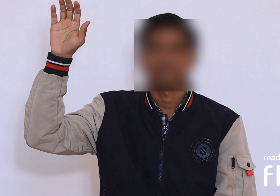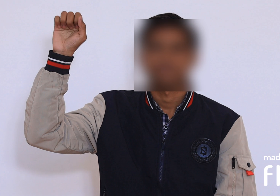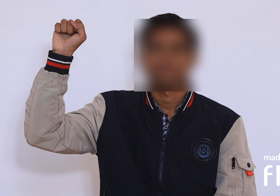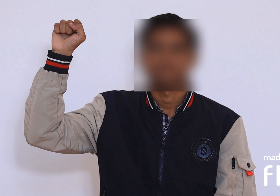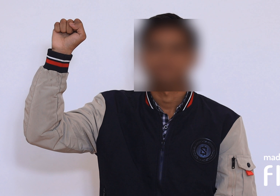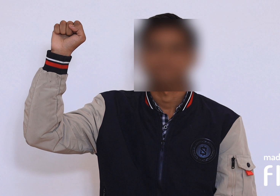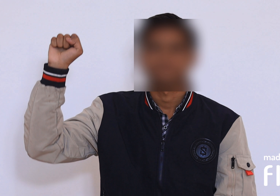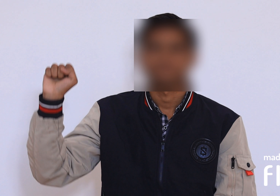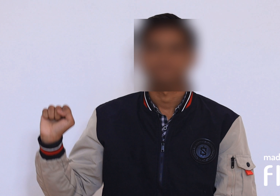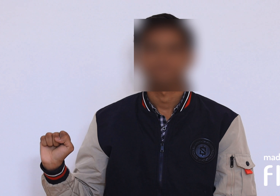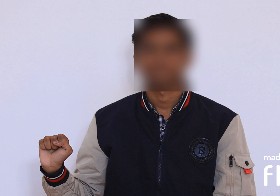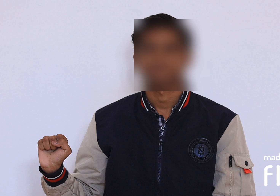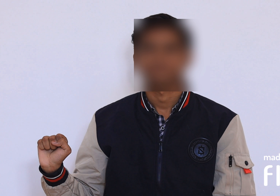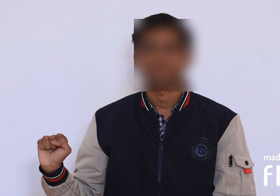آ